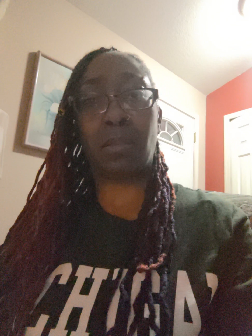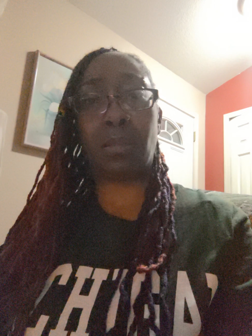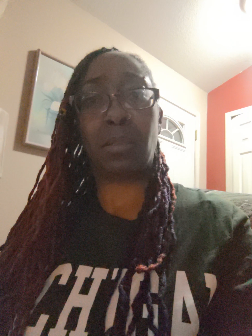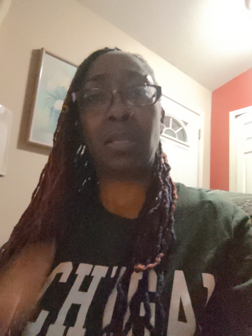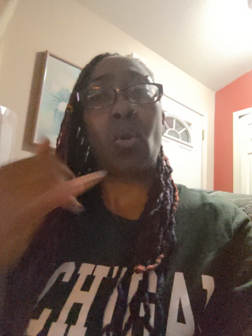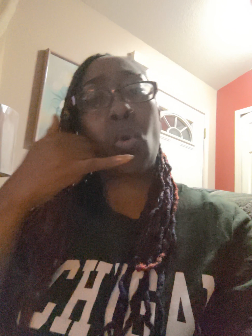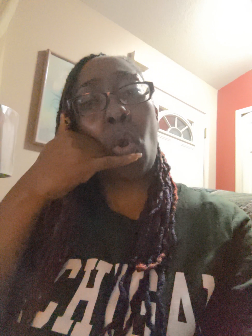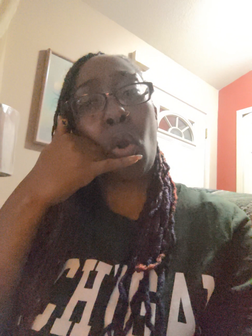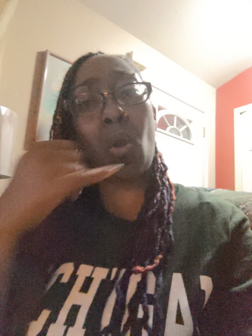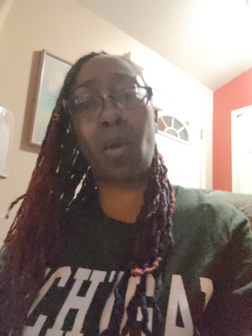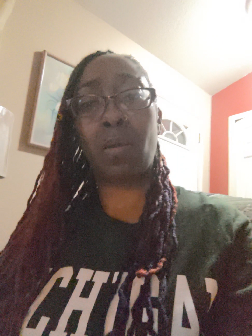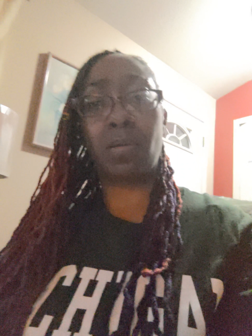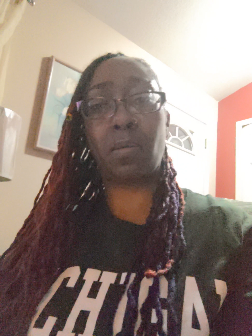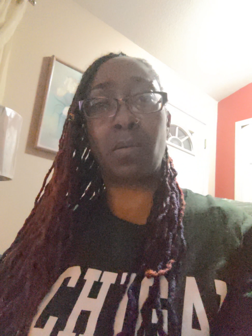call on the phone